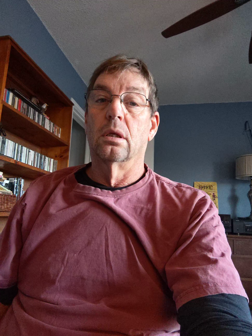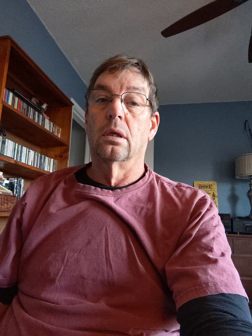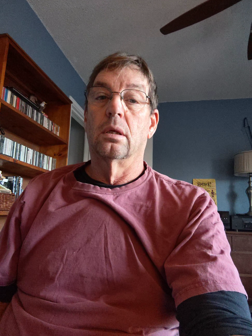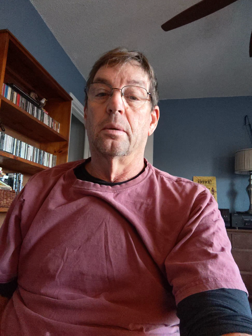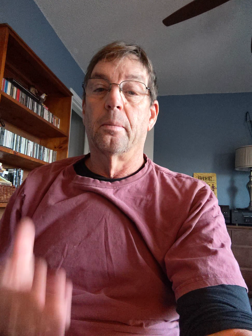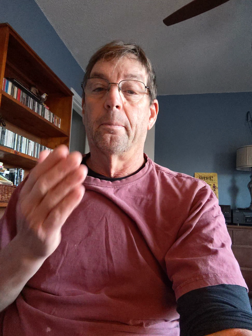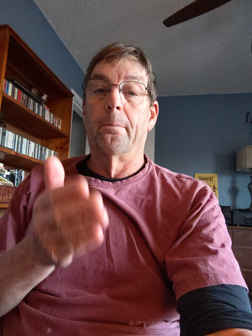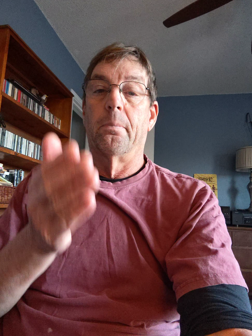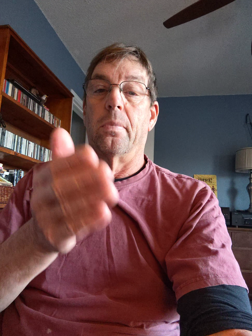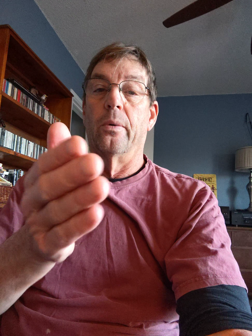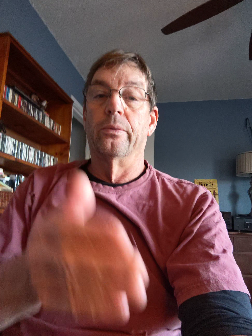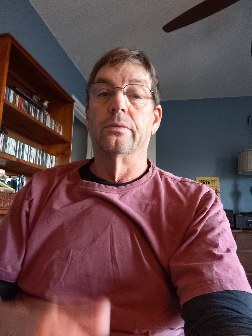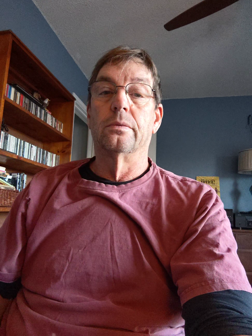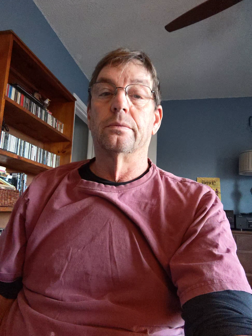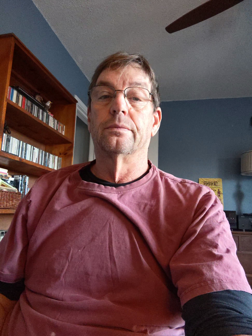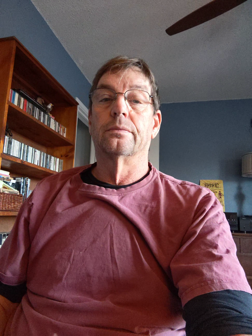boat